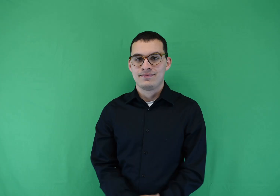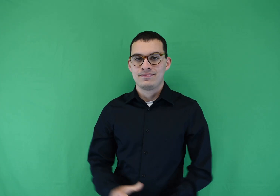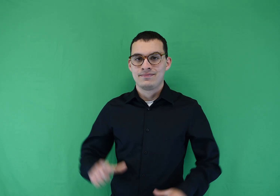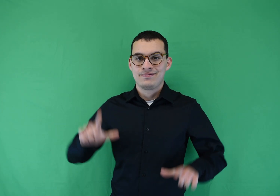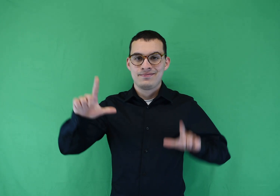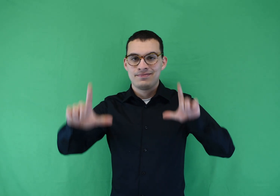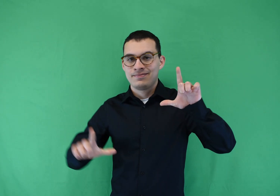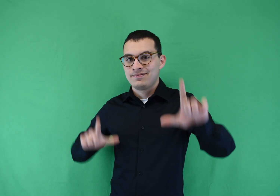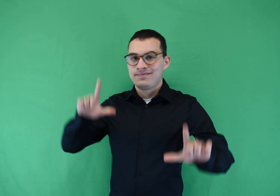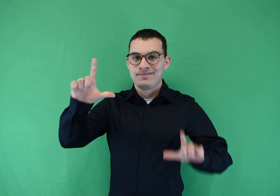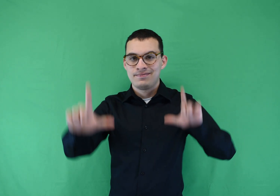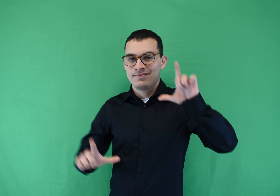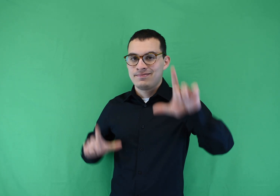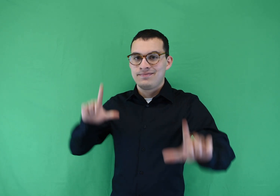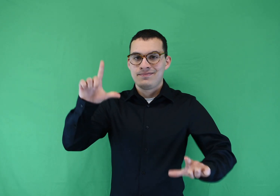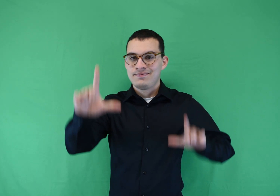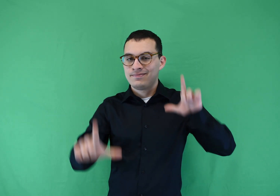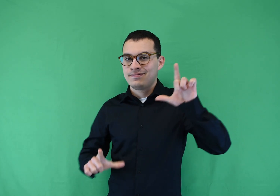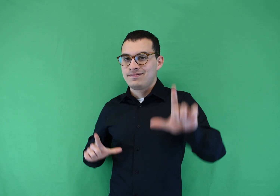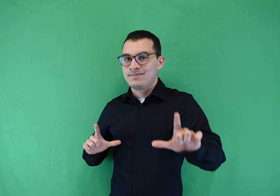LSM